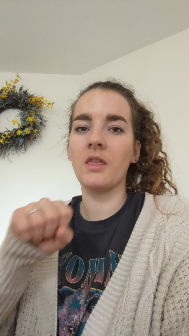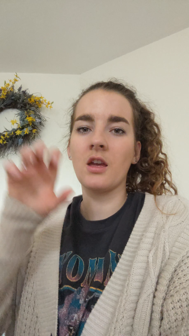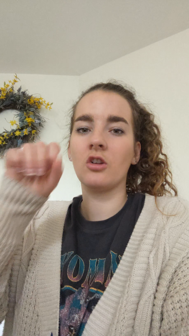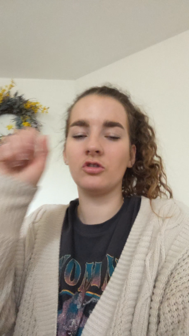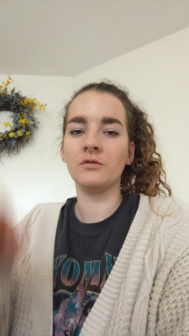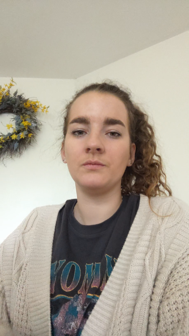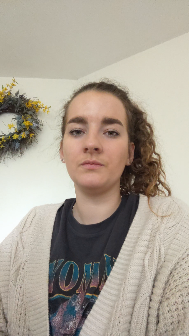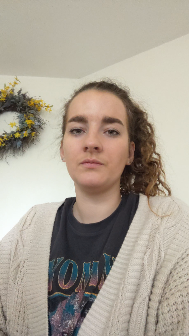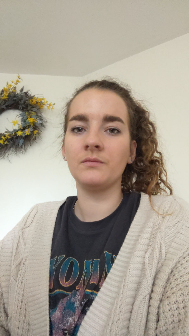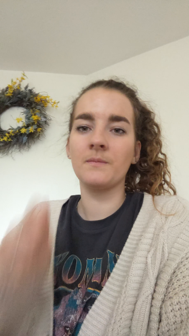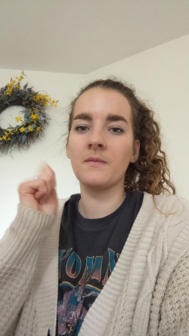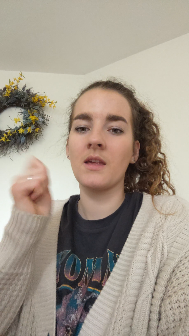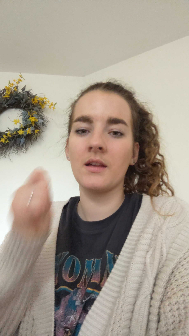bat